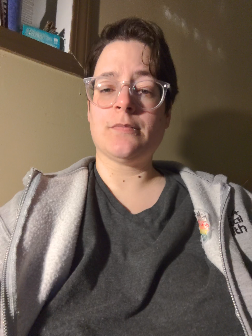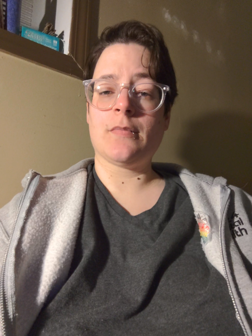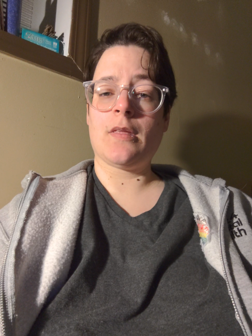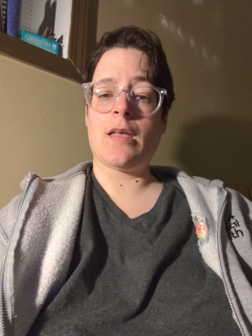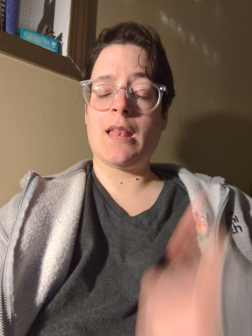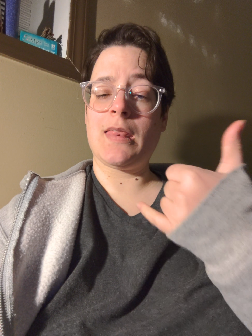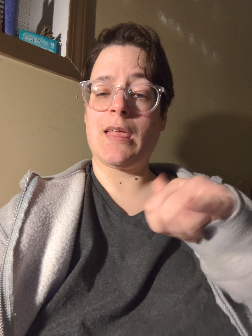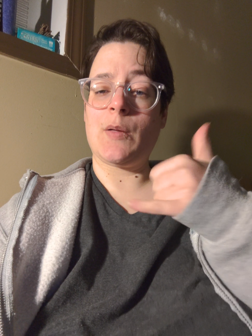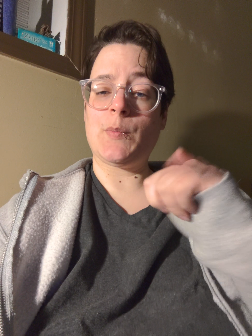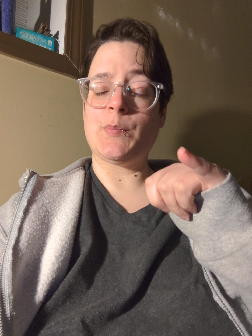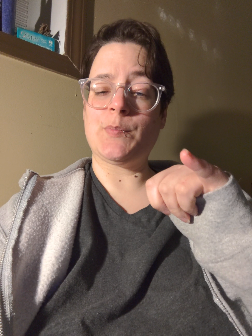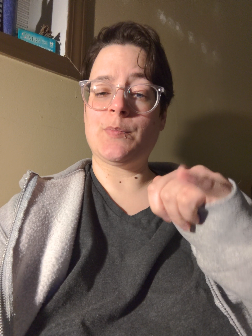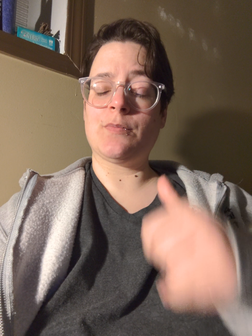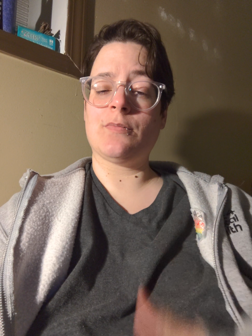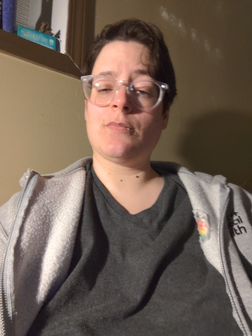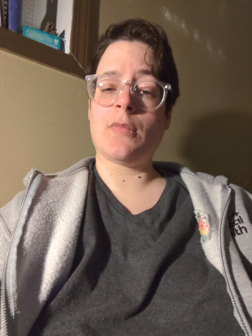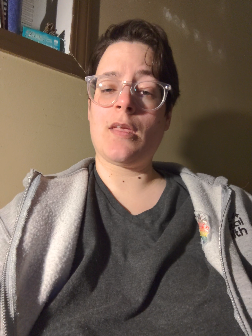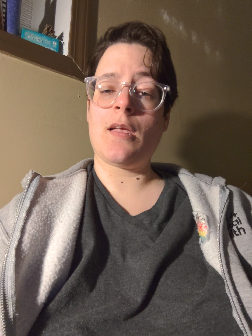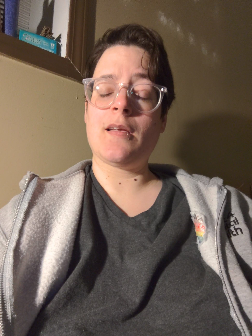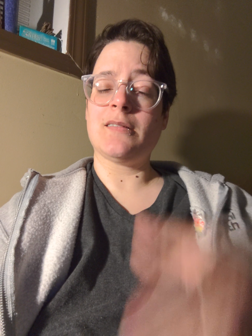yellow